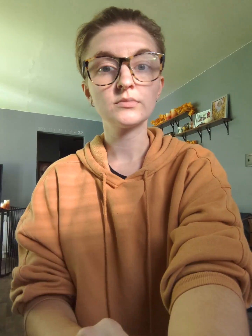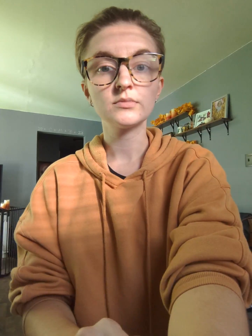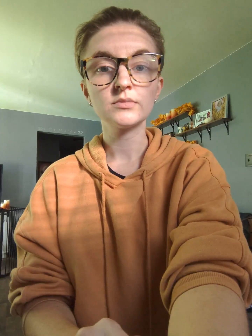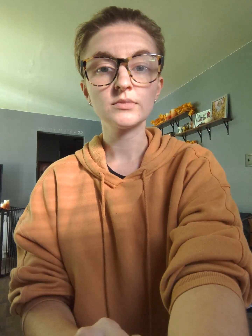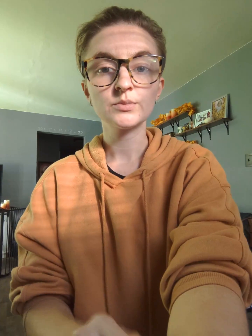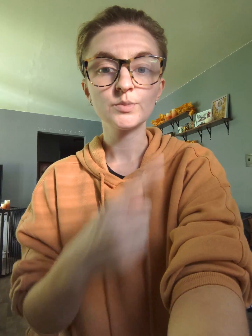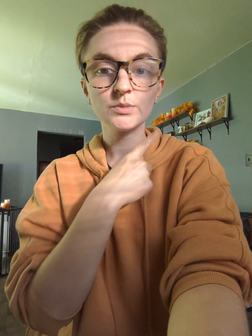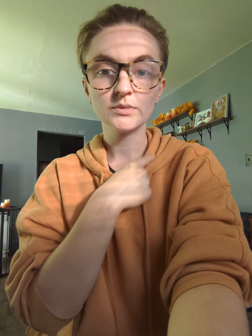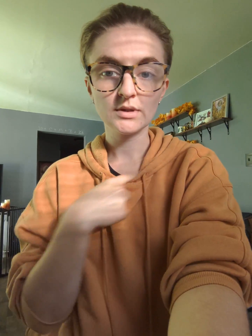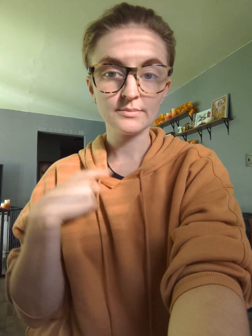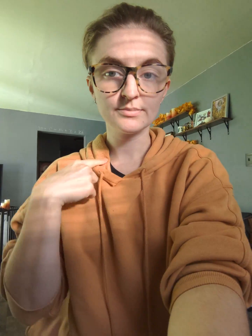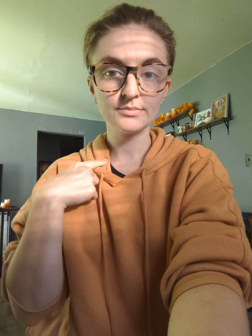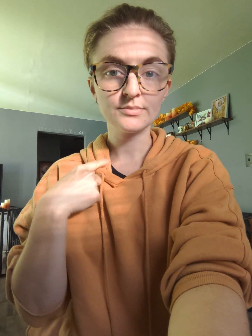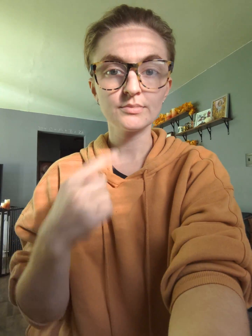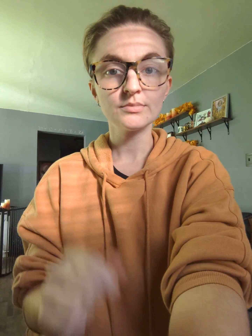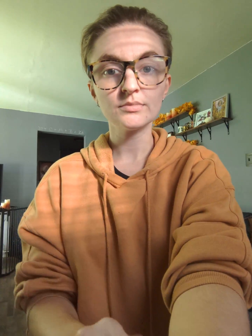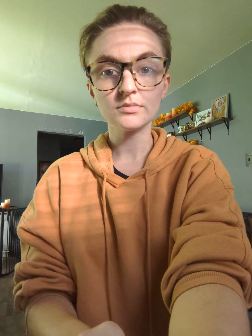necklace